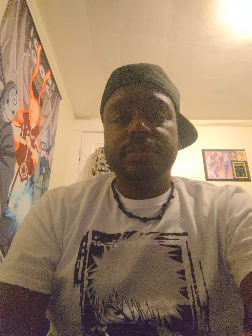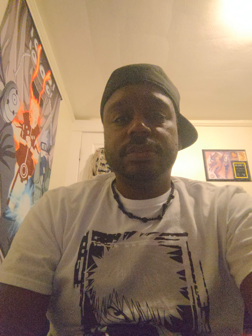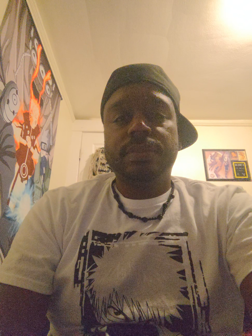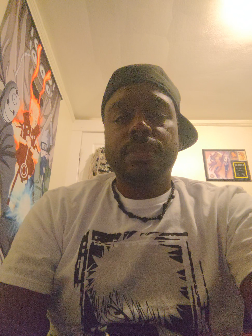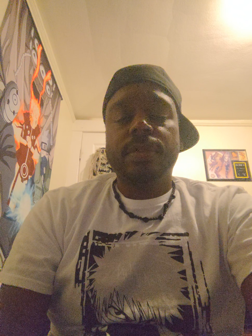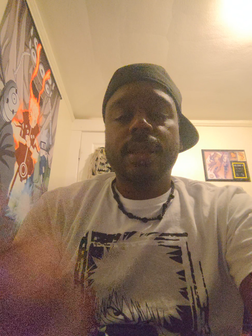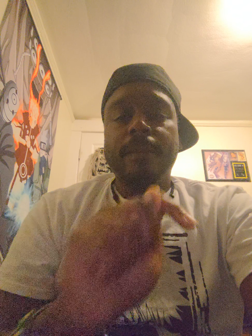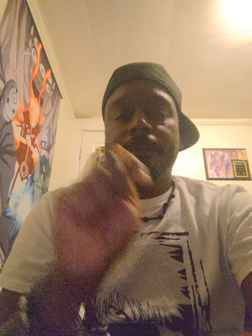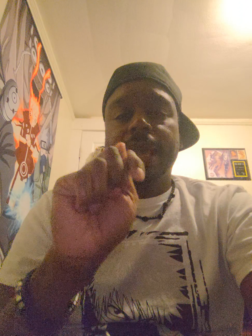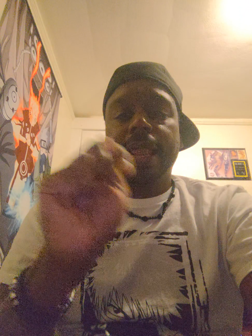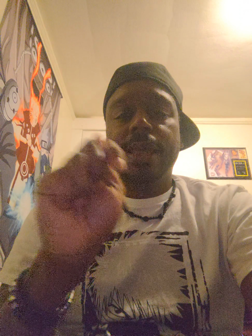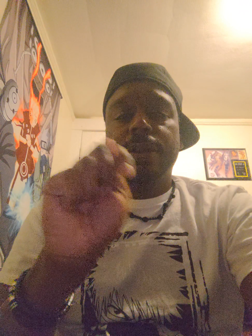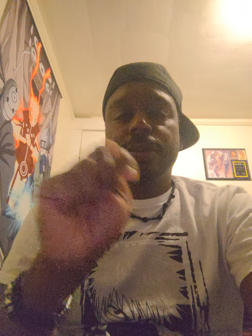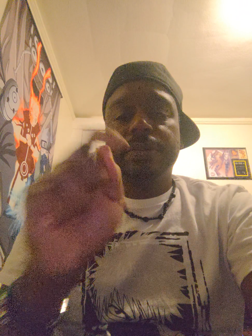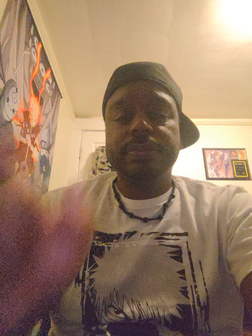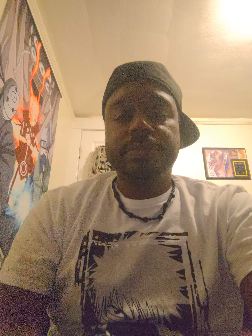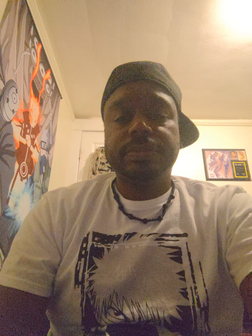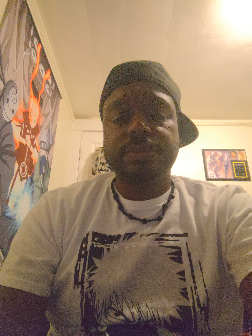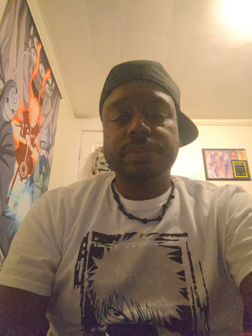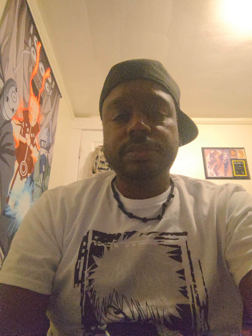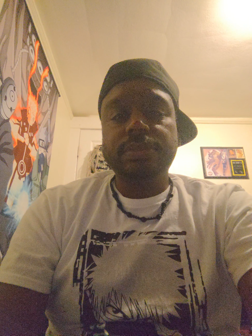potty